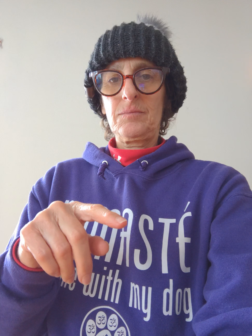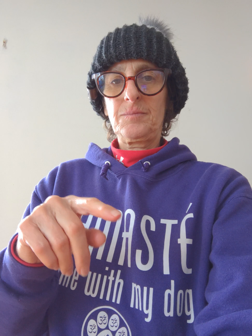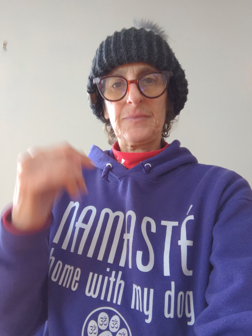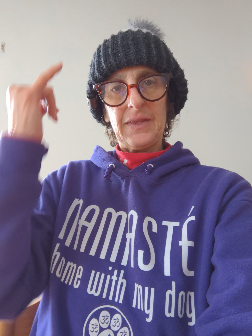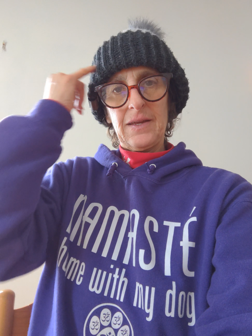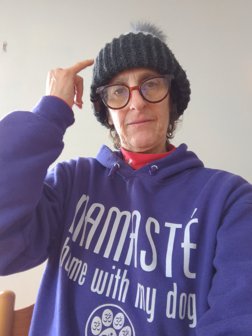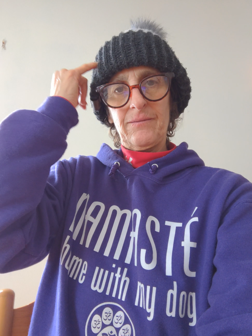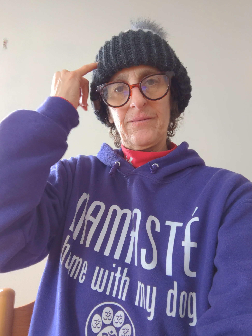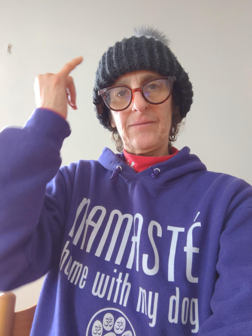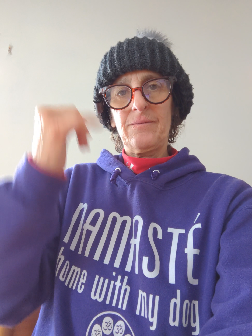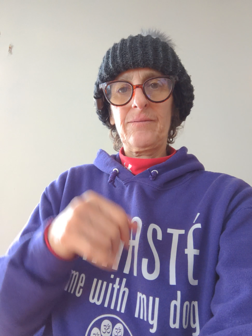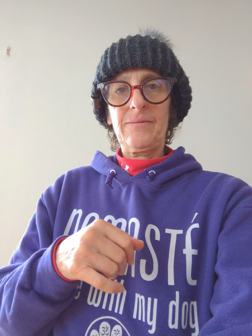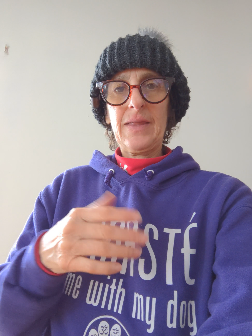if